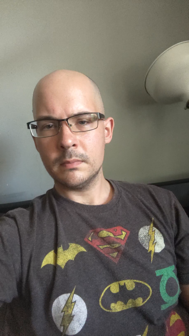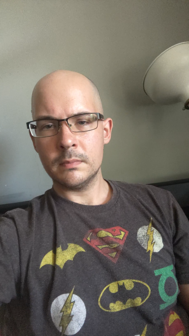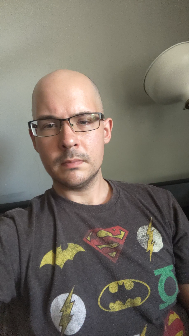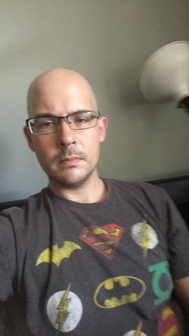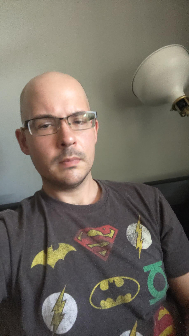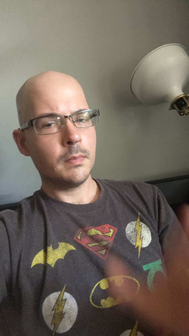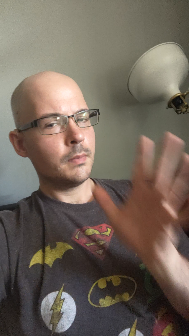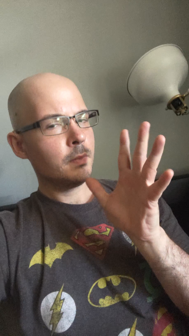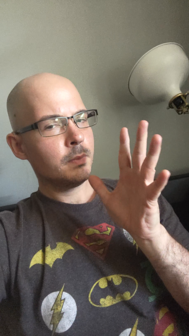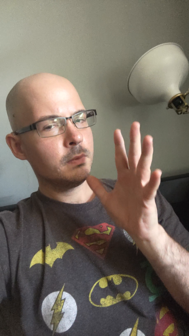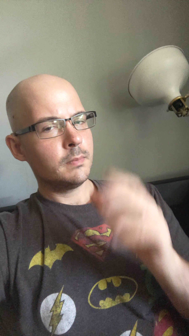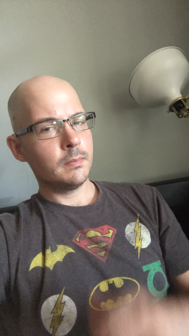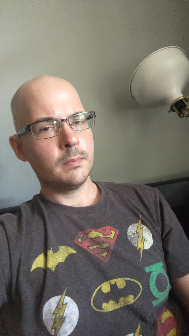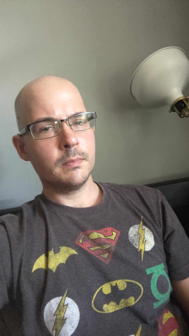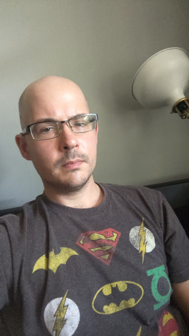mommy